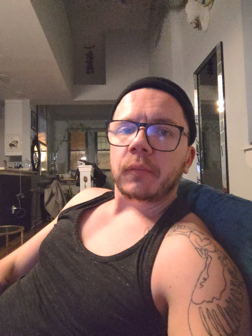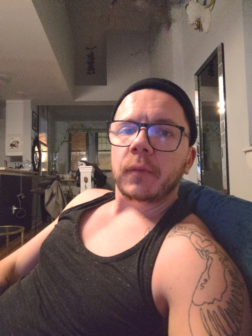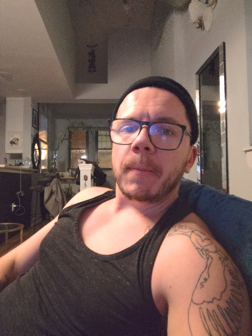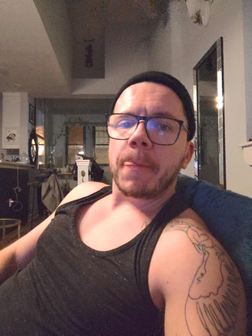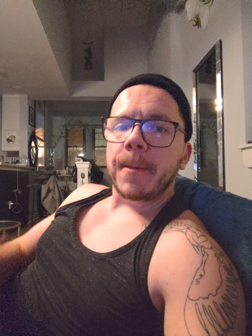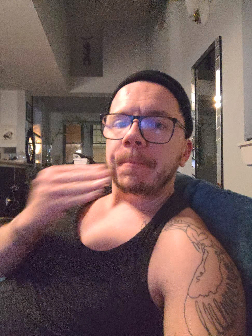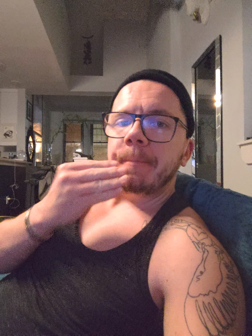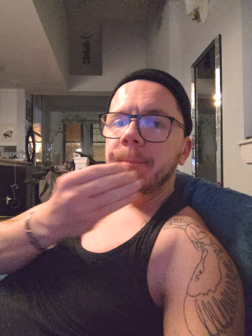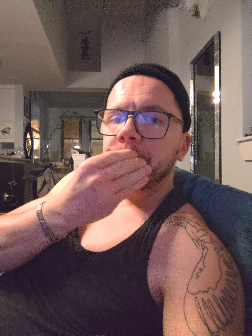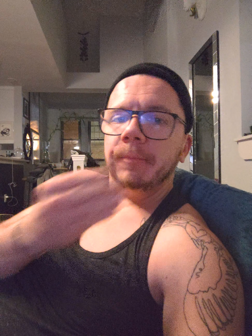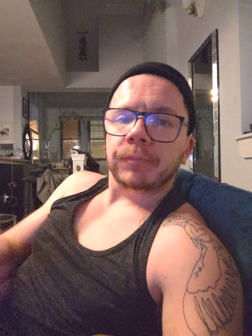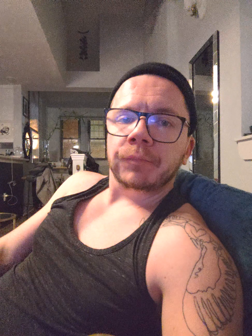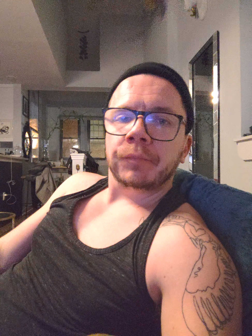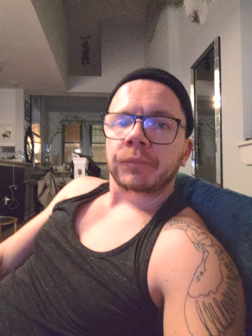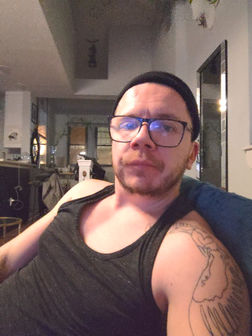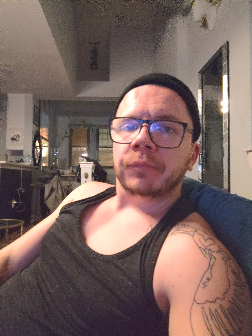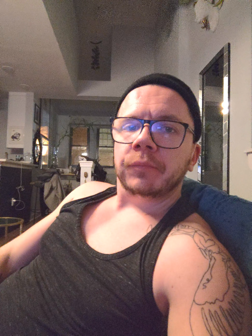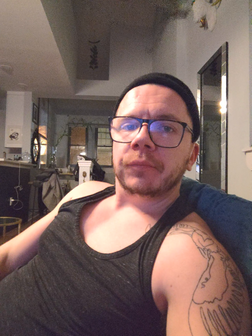napkin